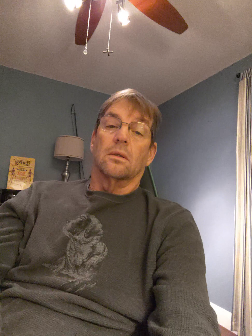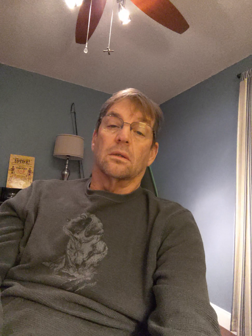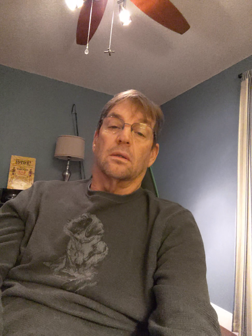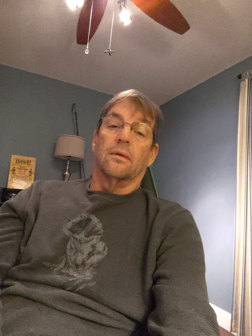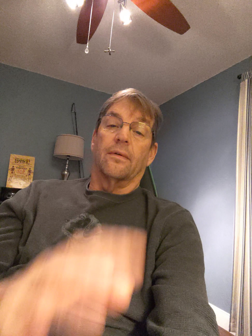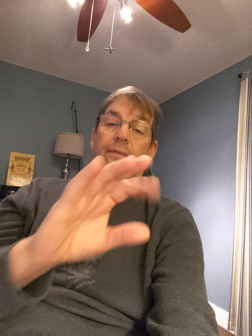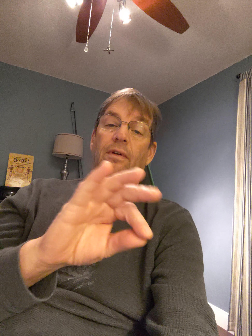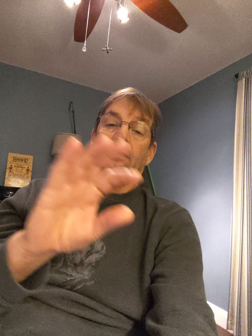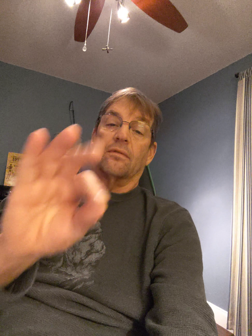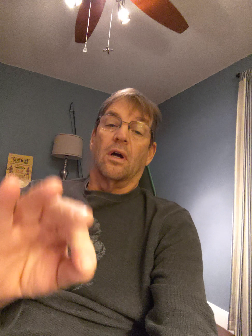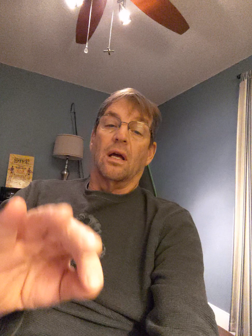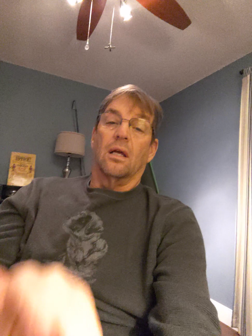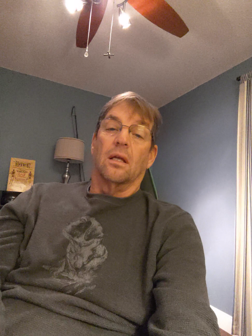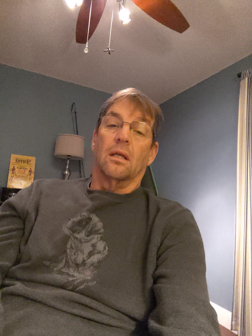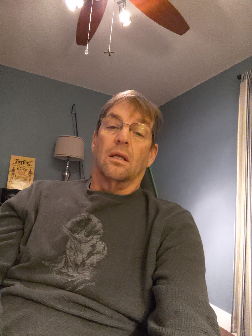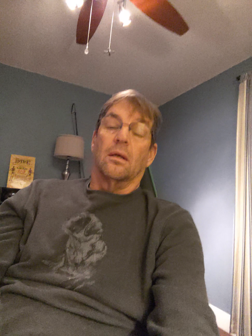french fries